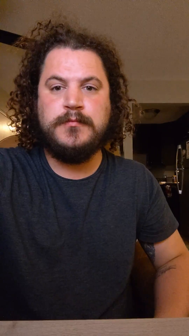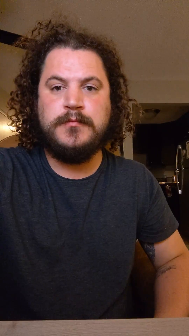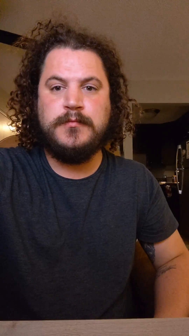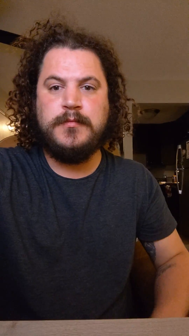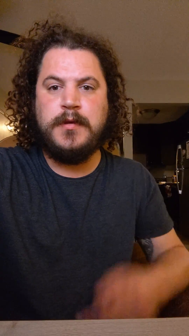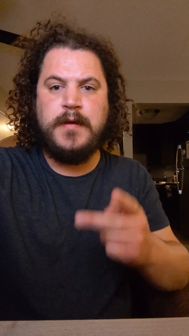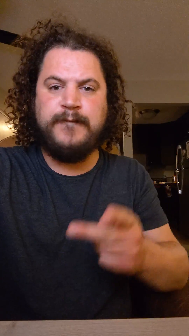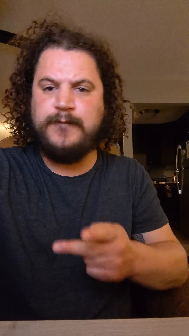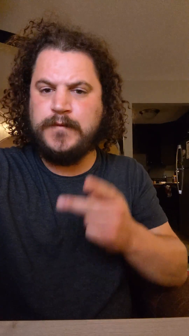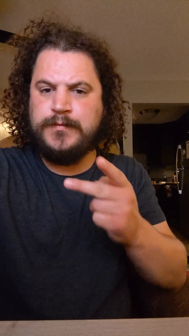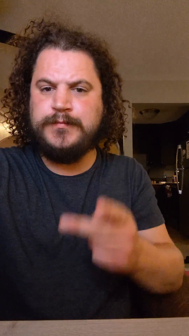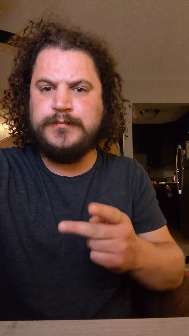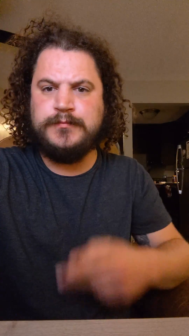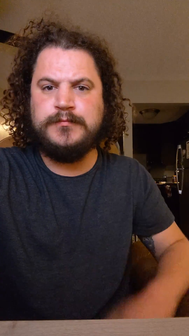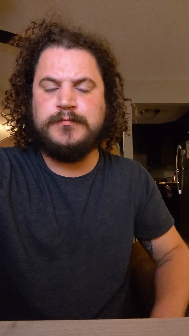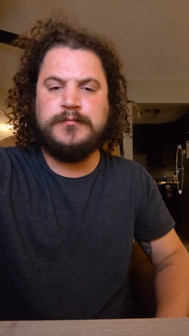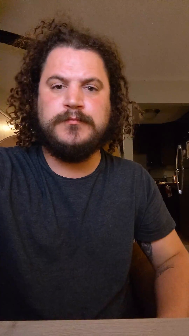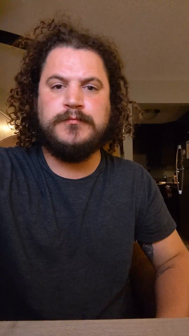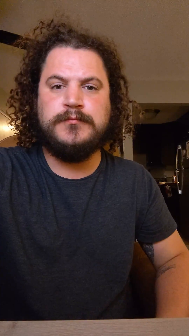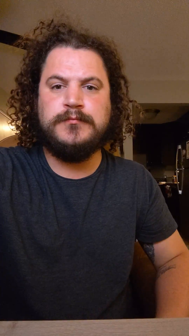careful